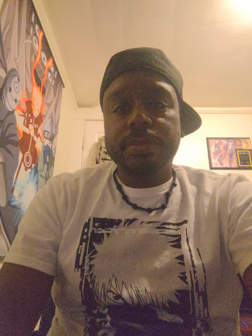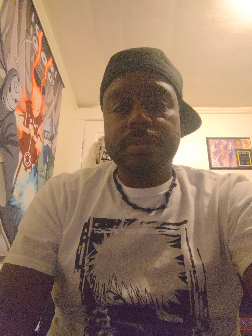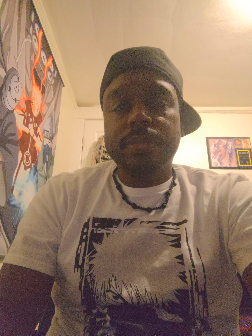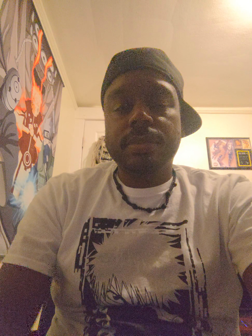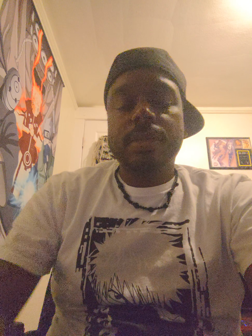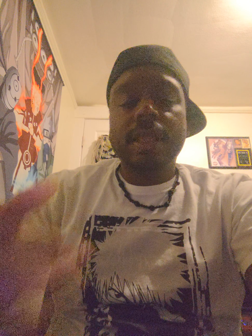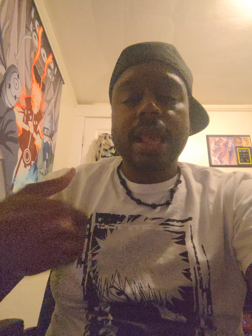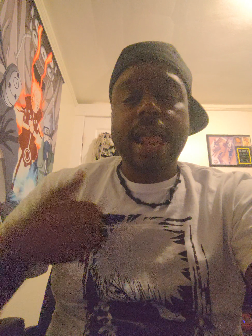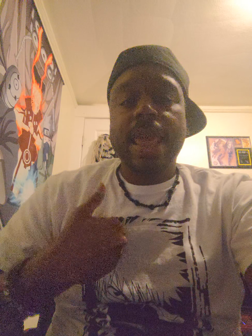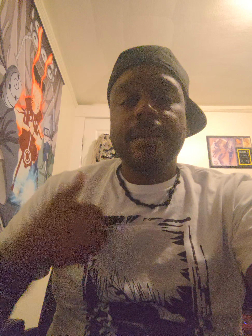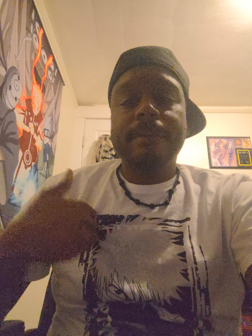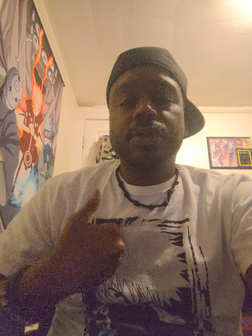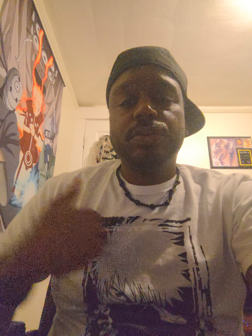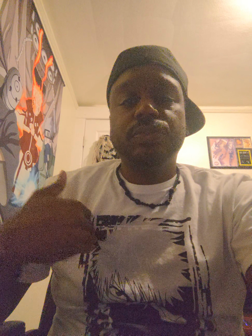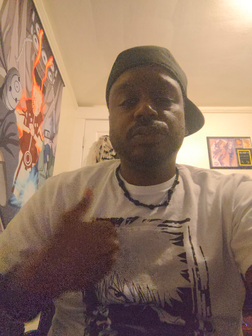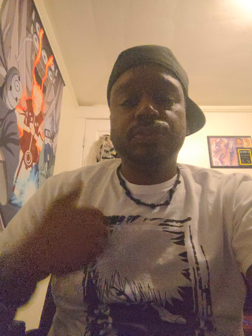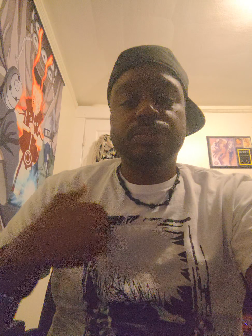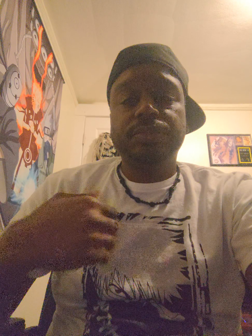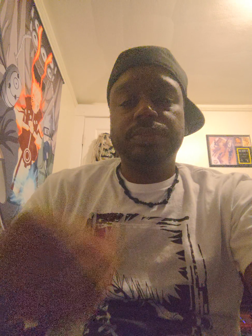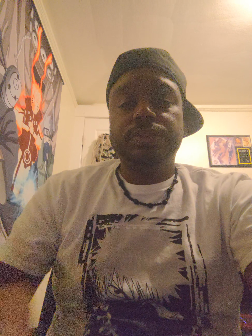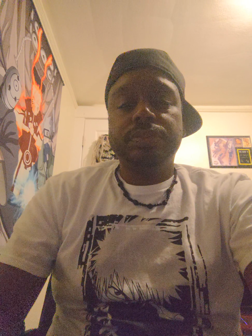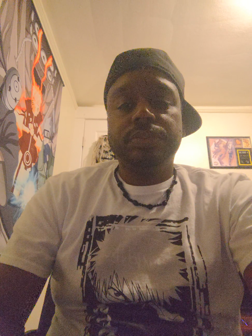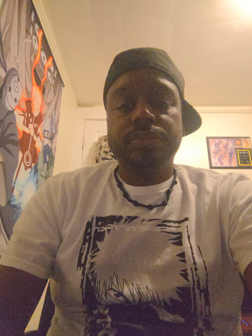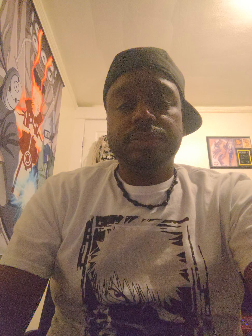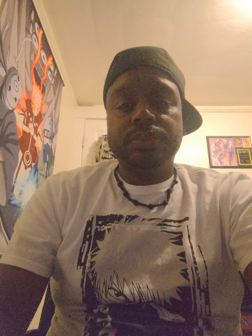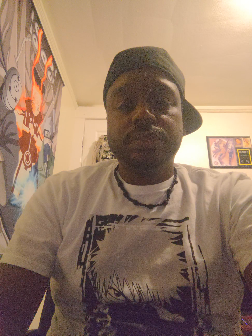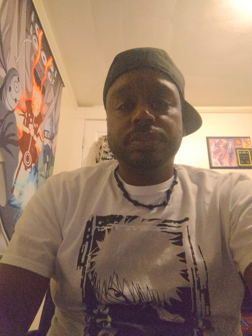animal